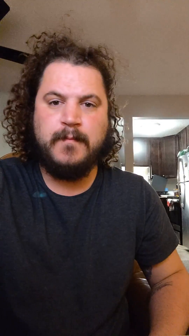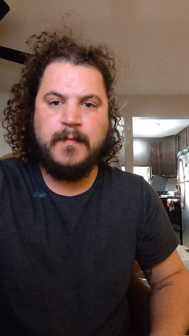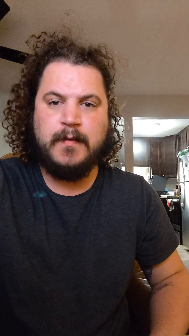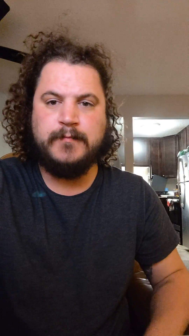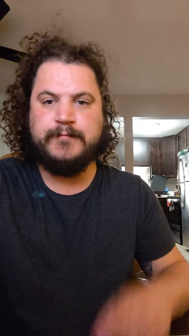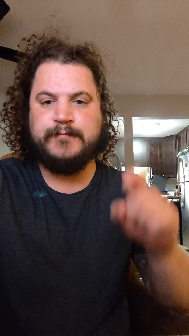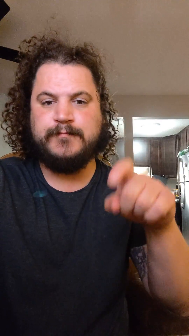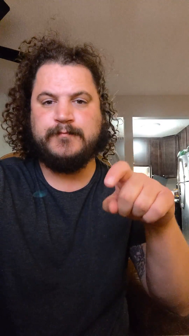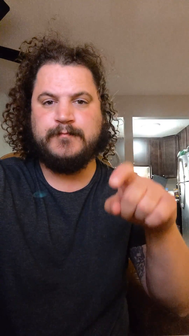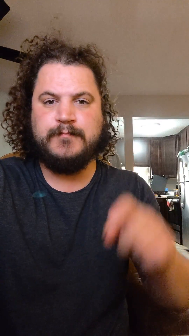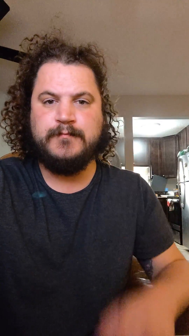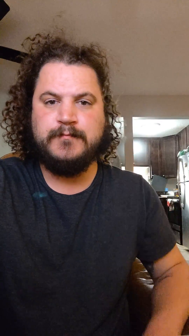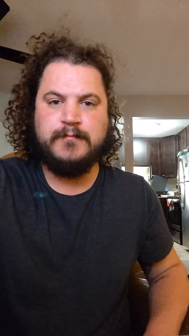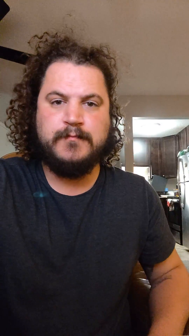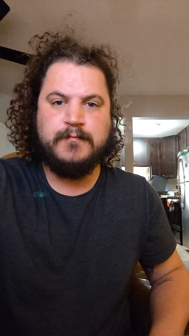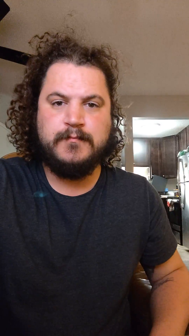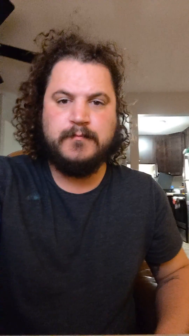need